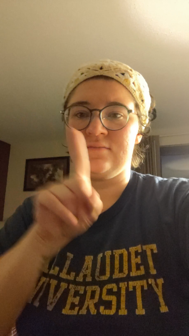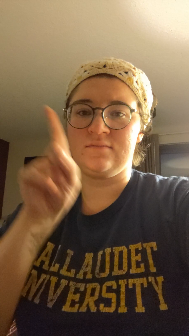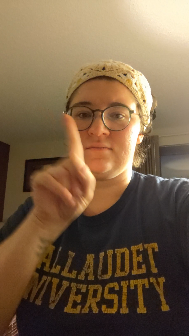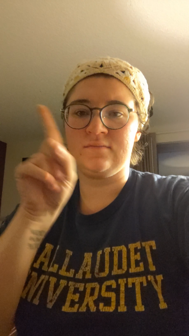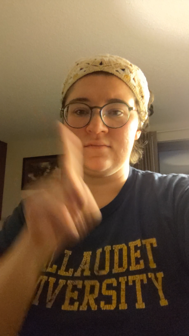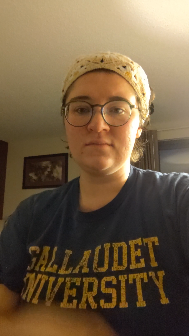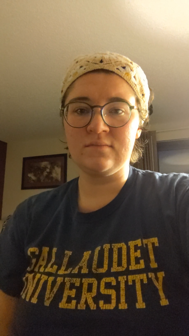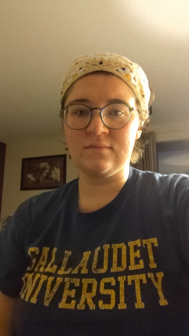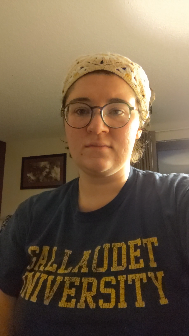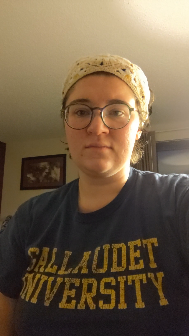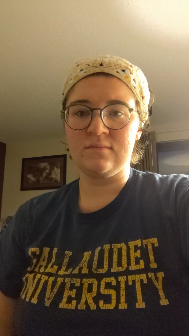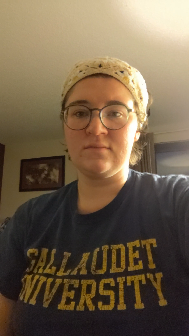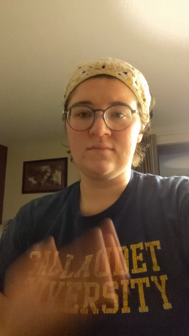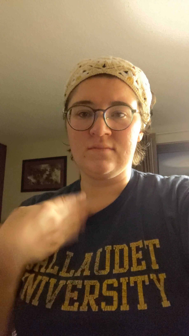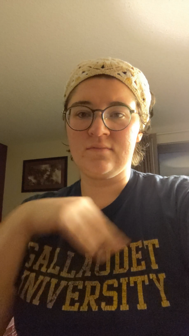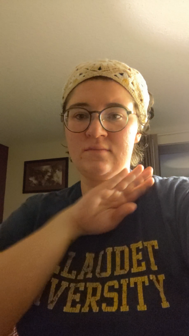scarf